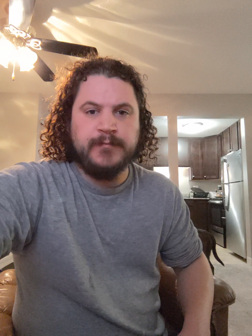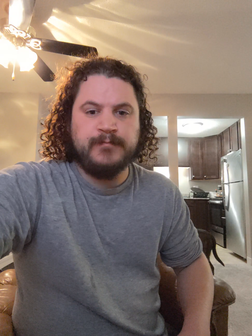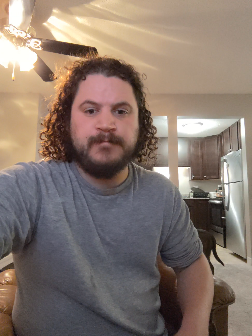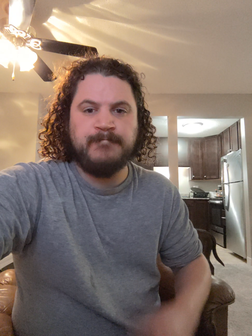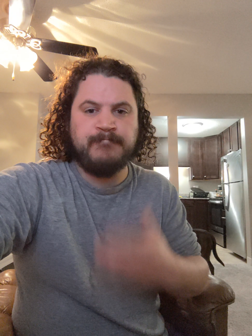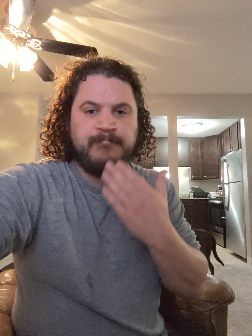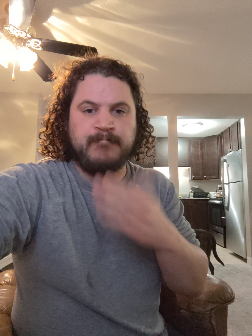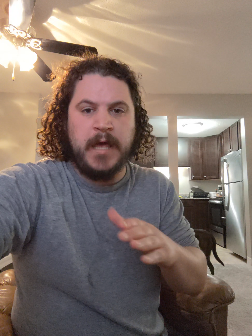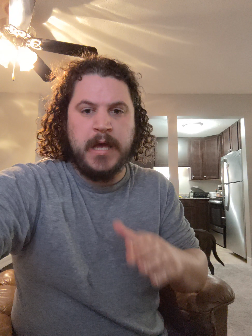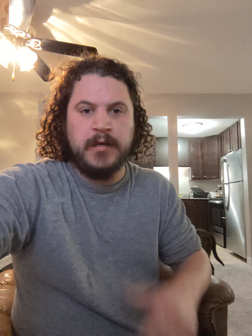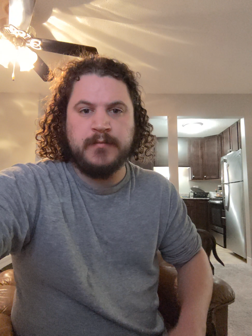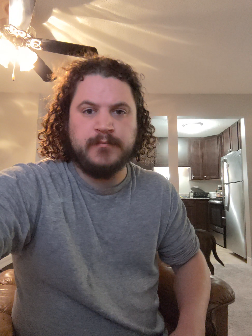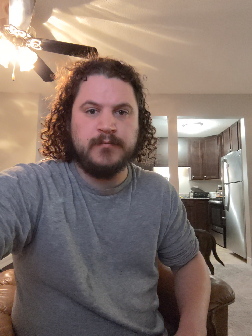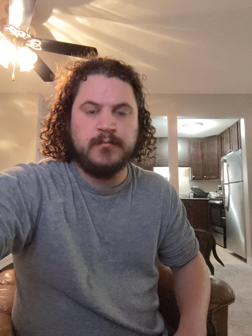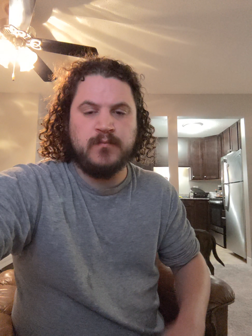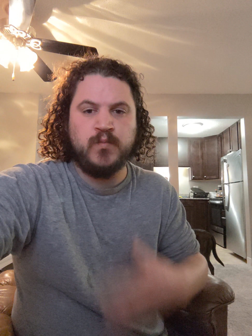bad